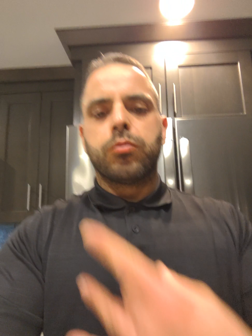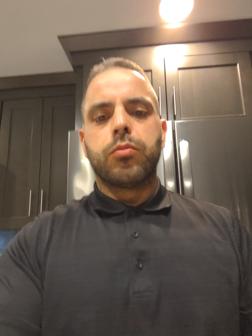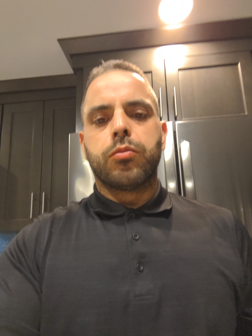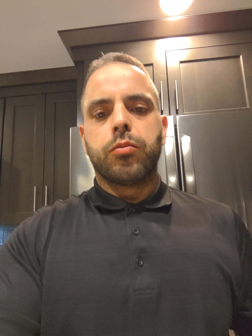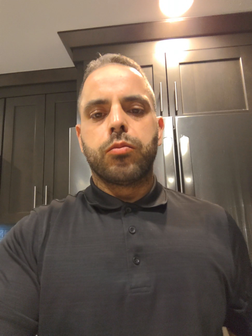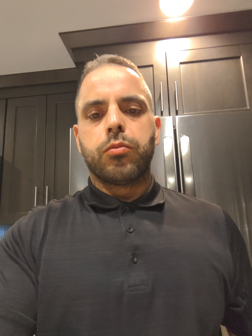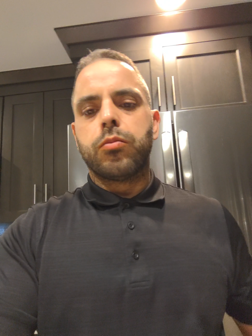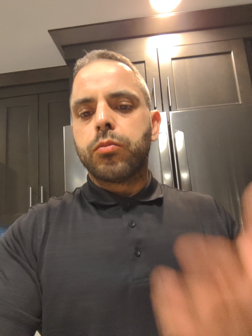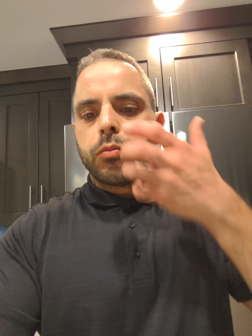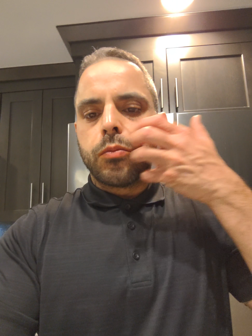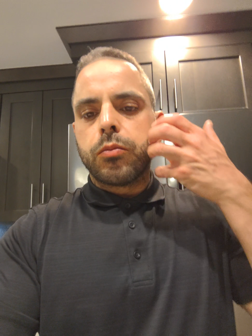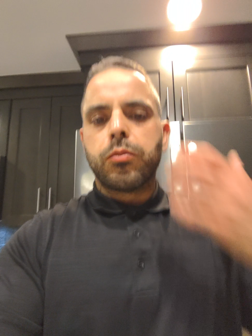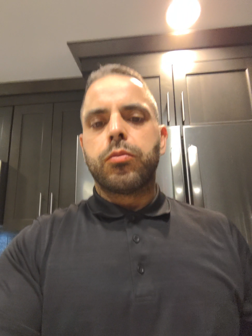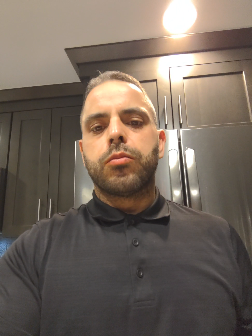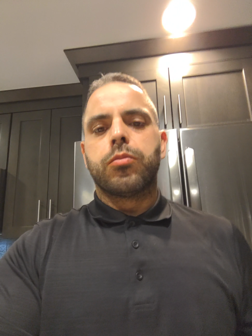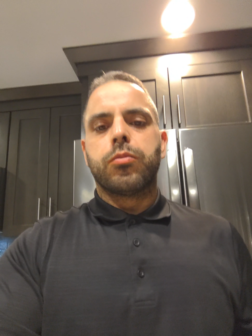tiger